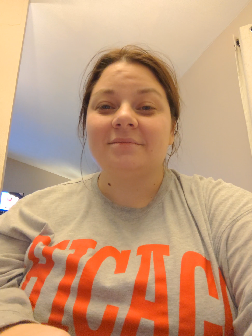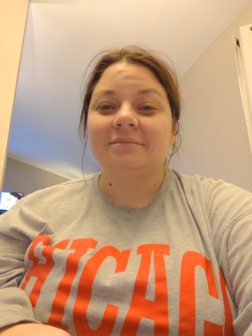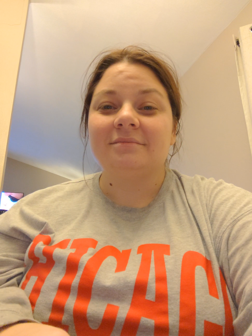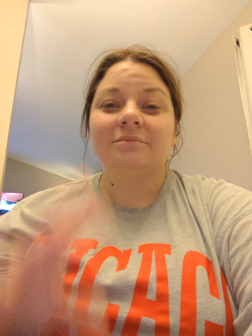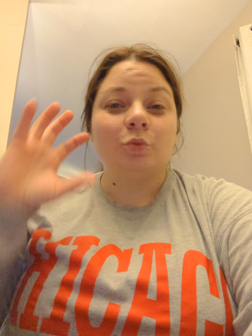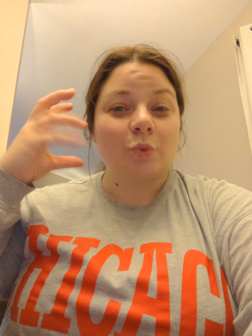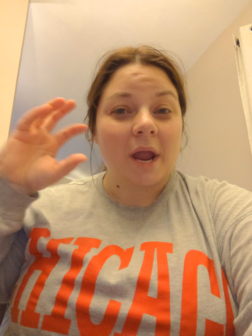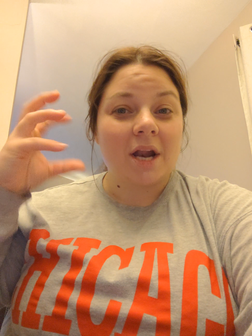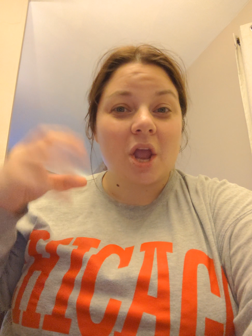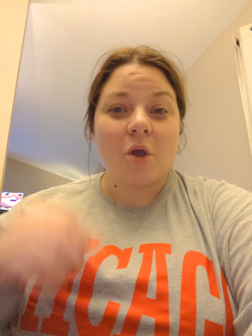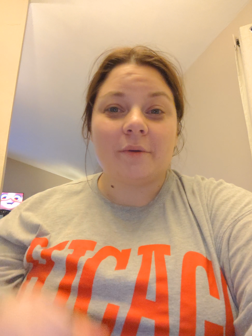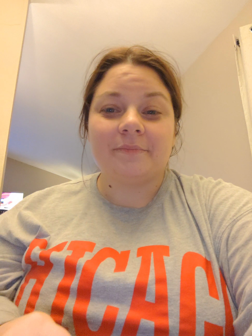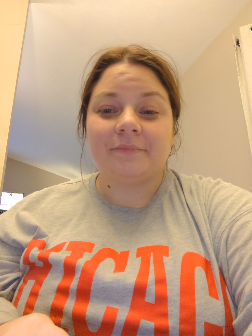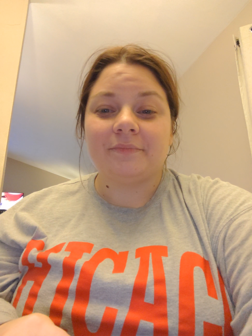radio